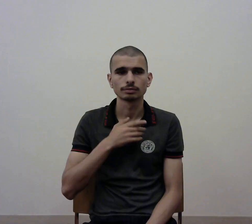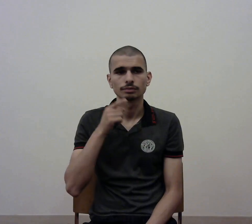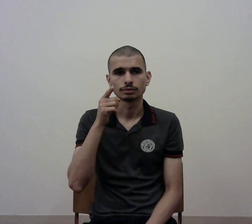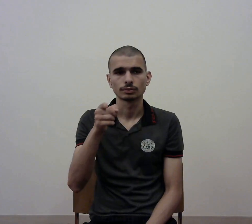siz